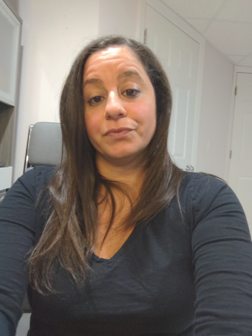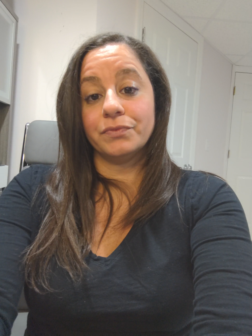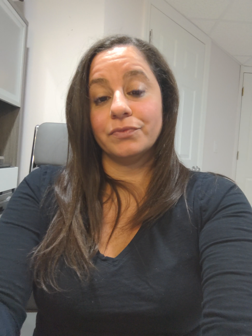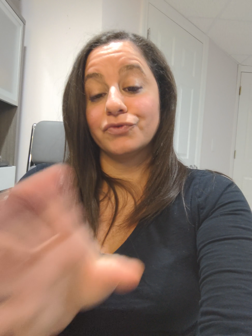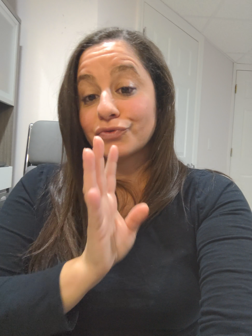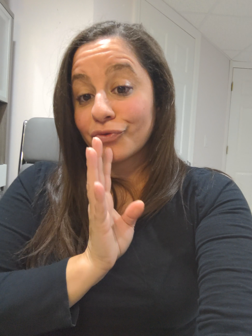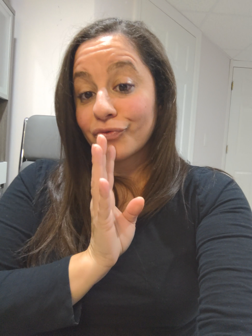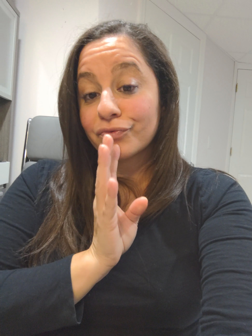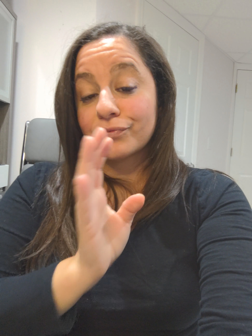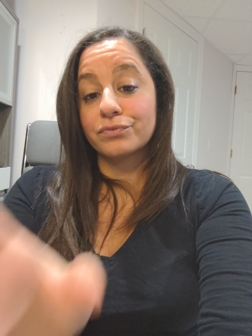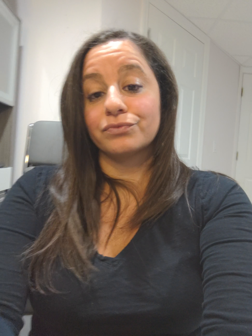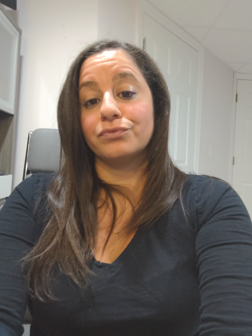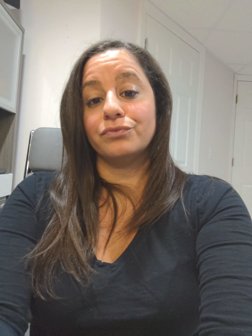talk